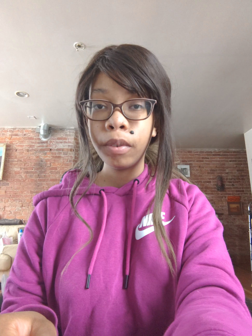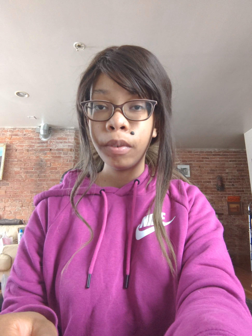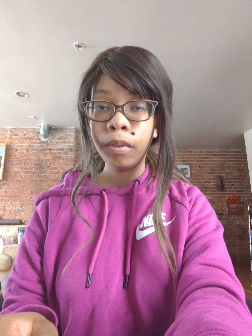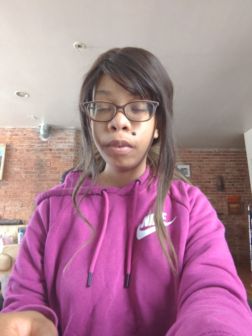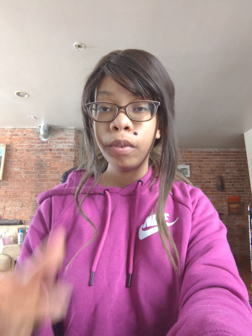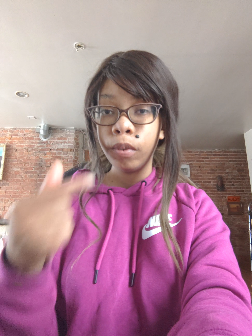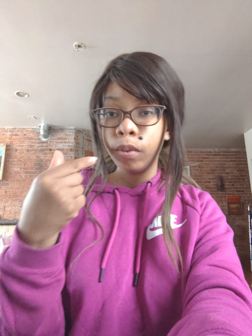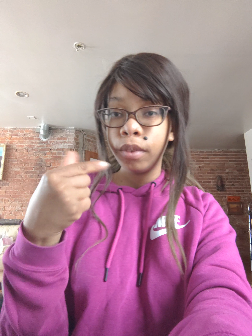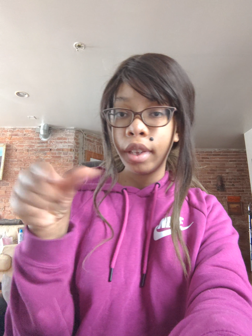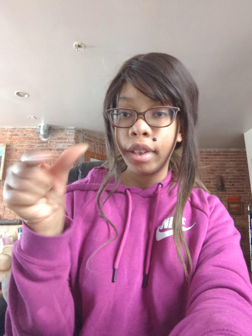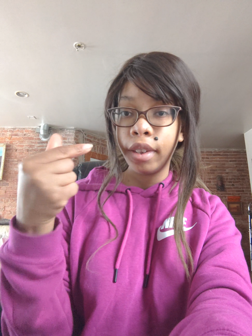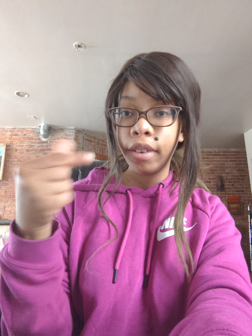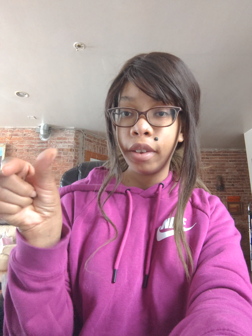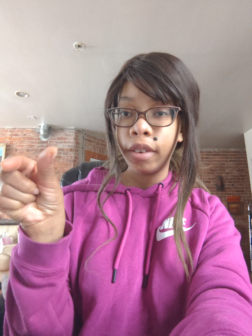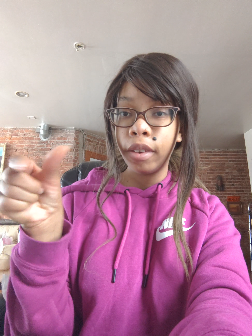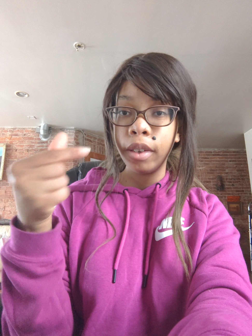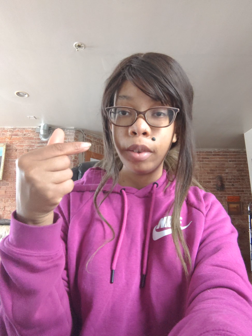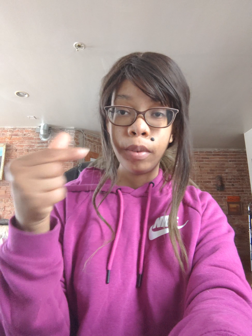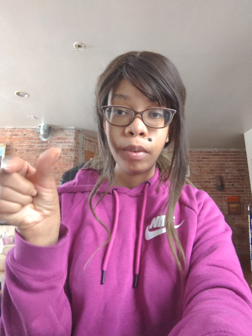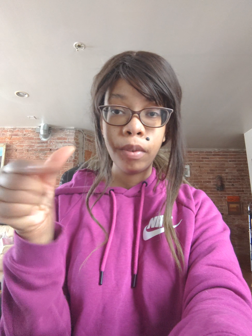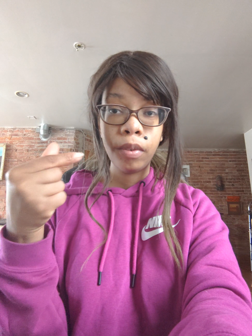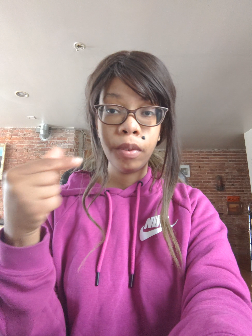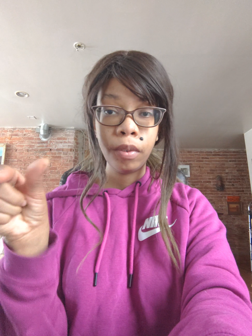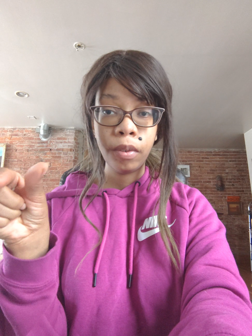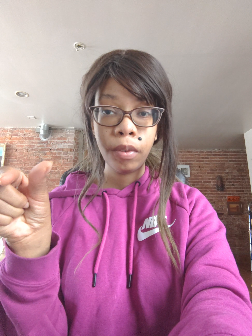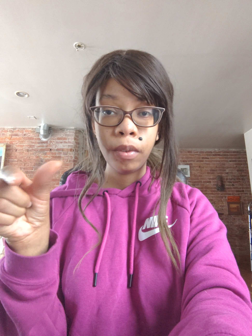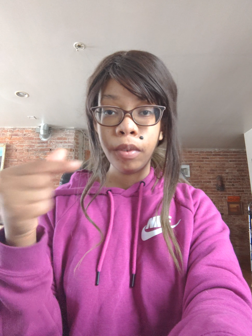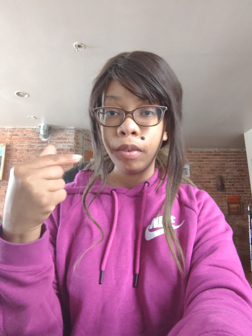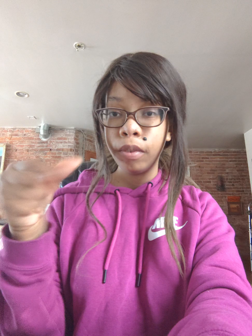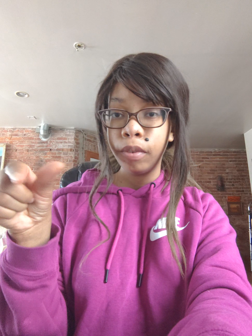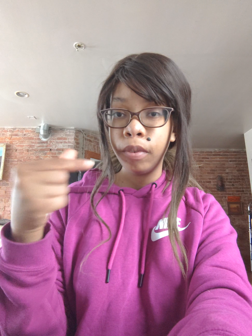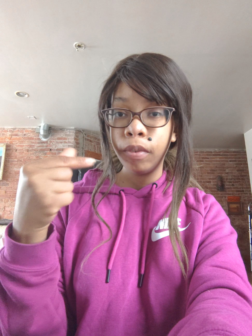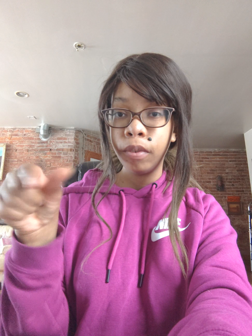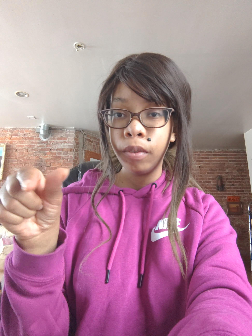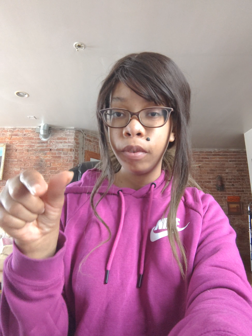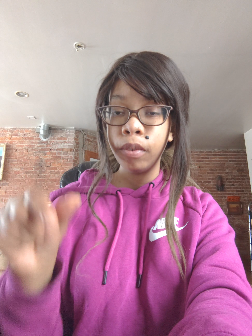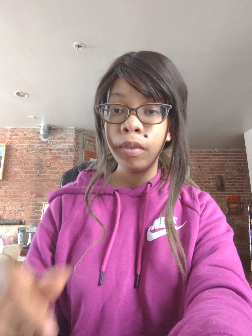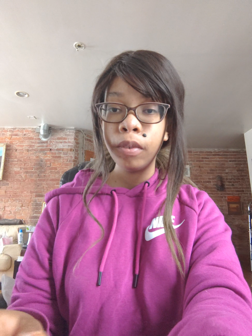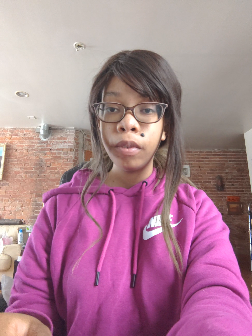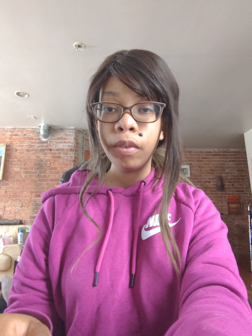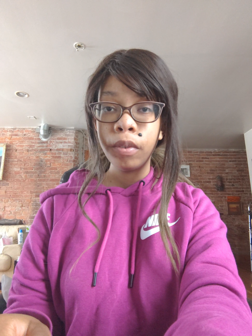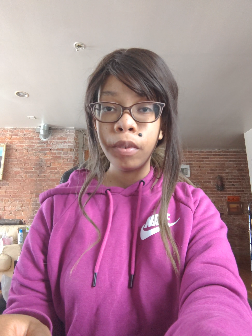green